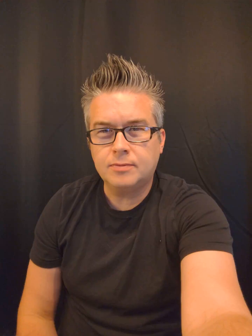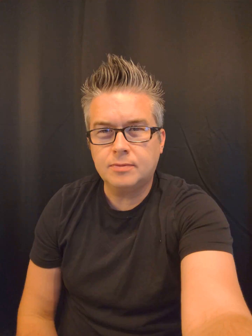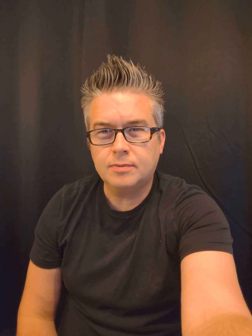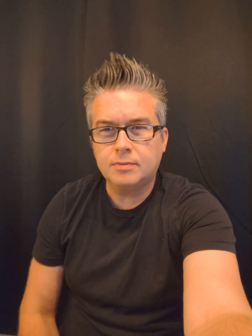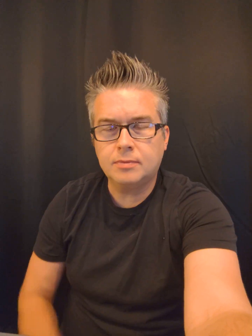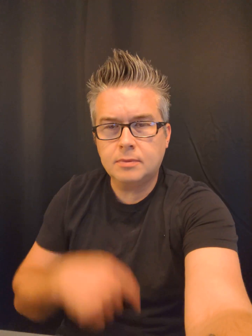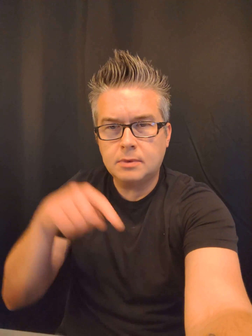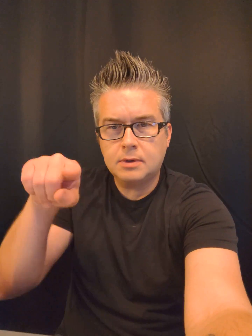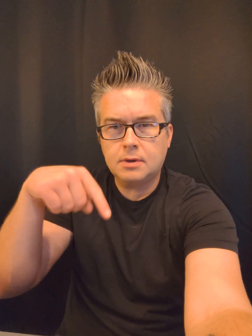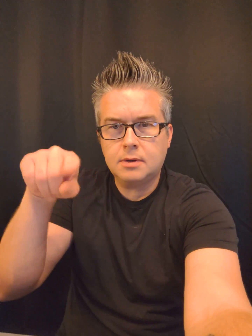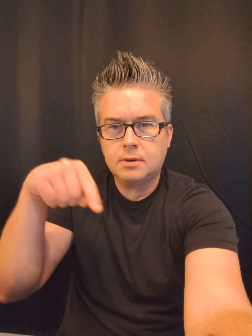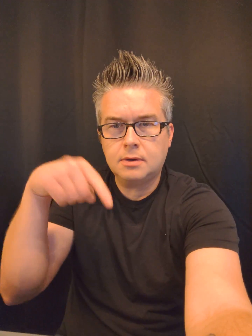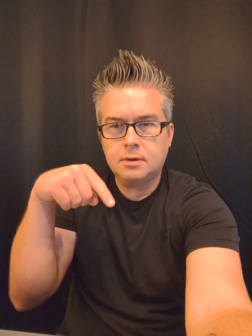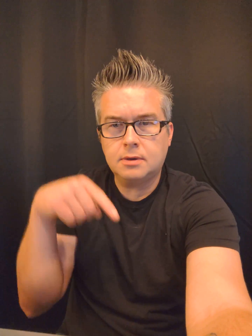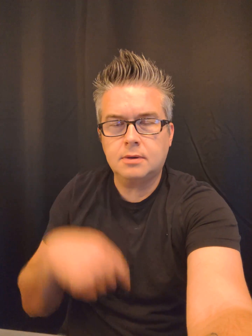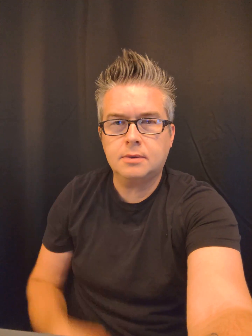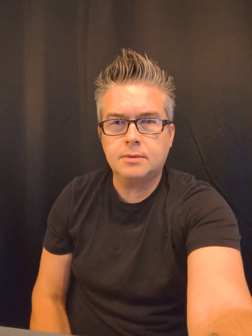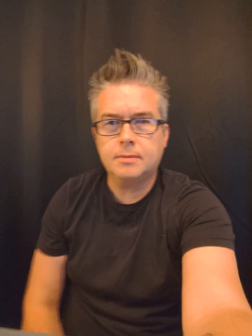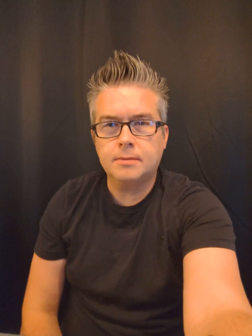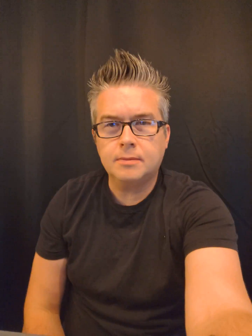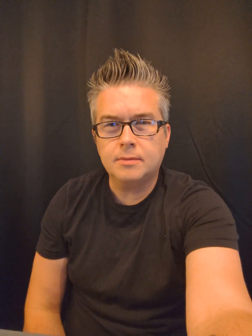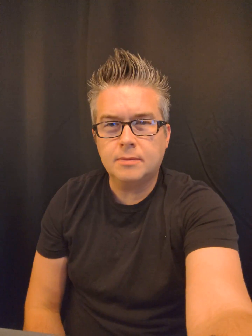flip-flop